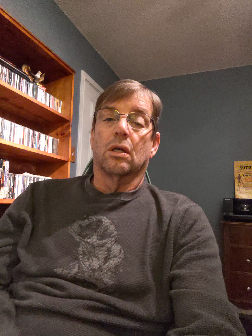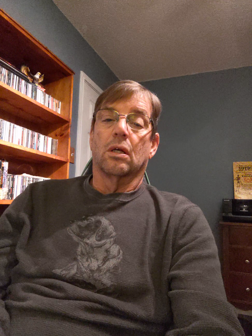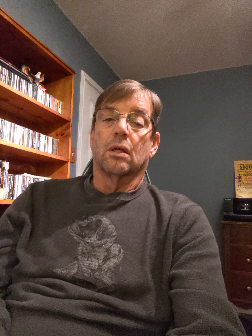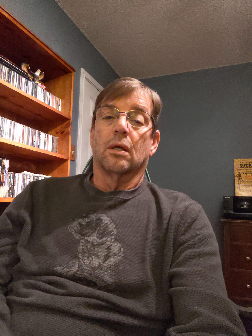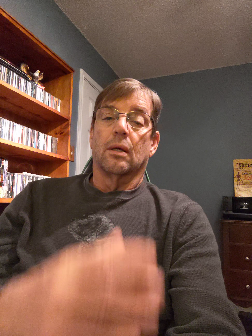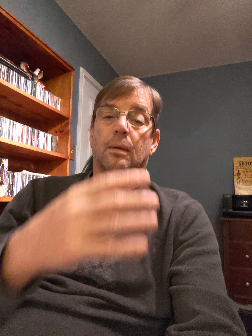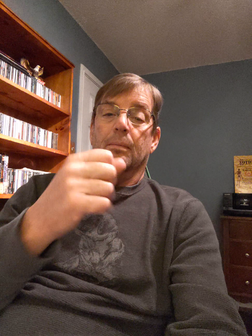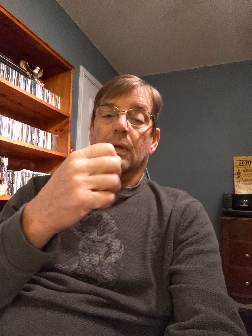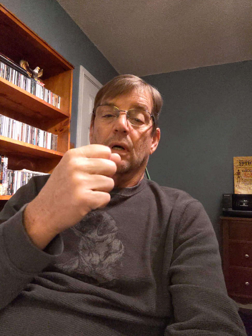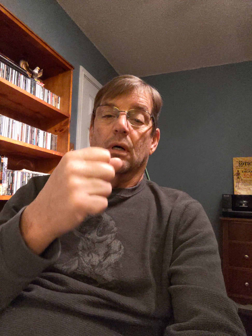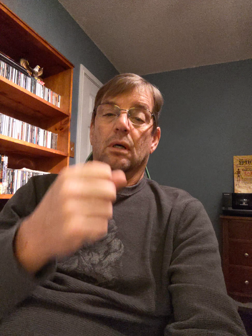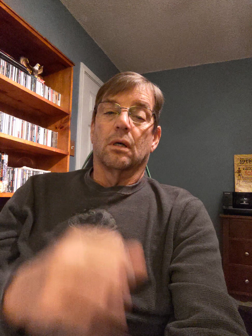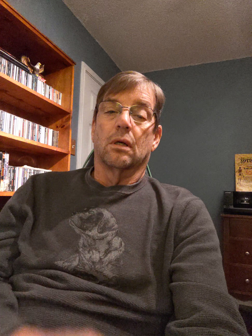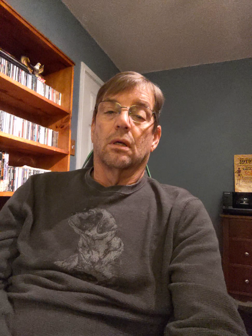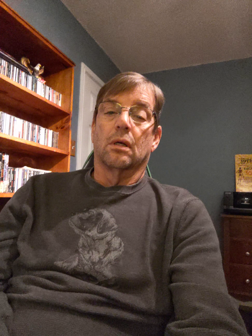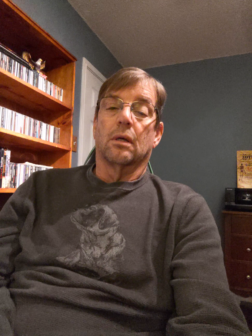milk